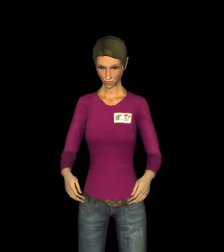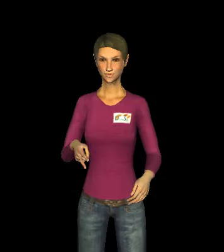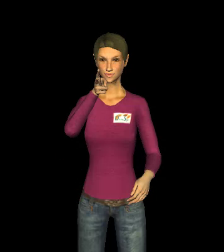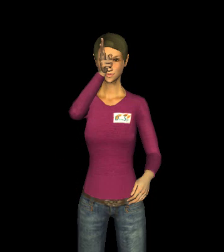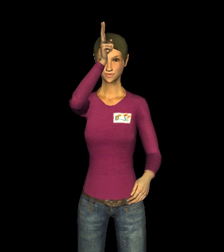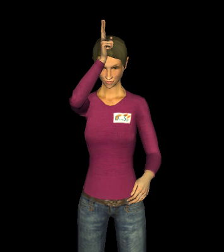غبي